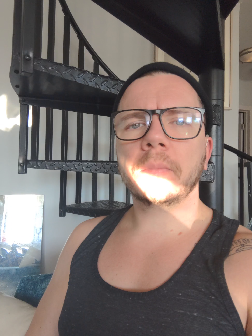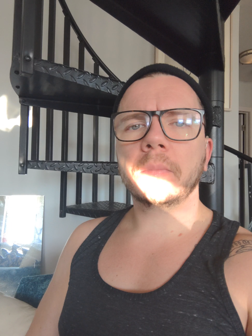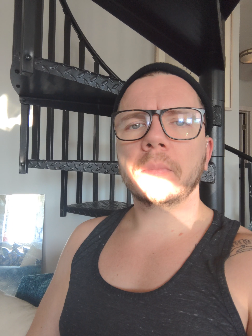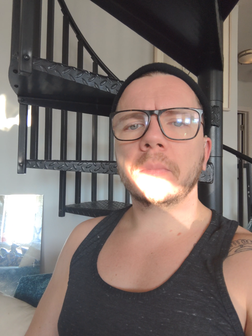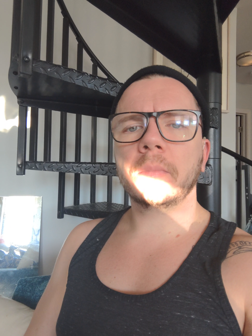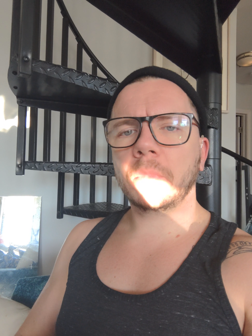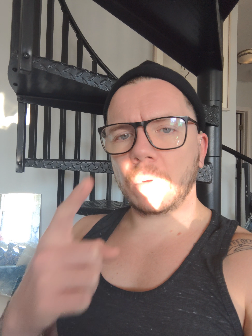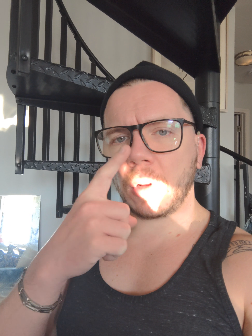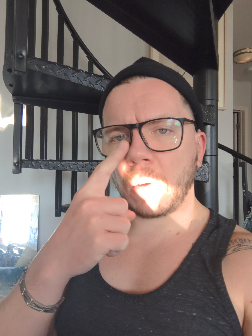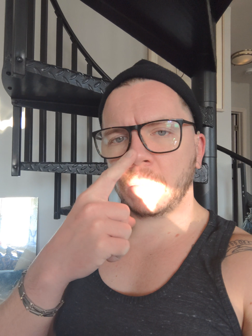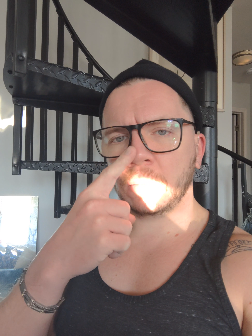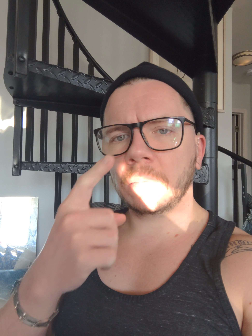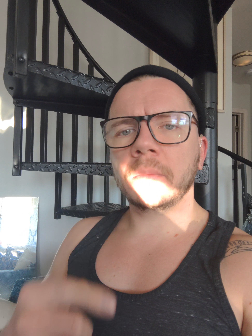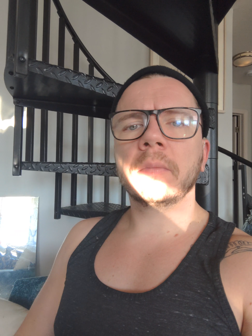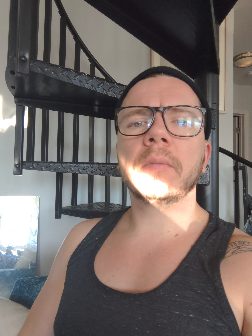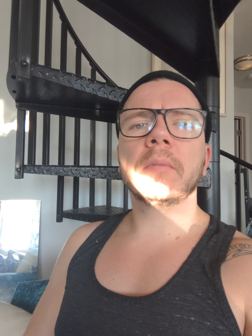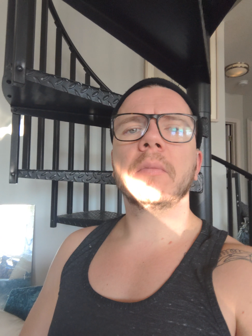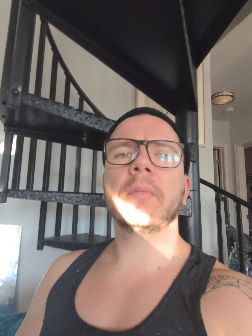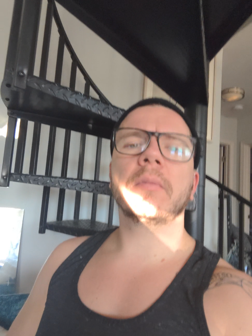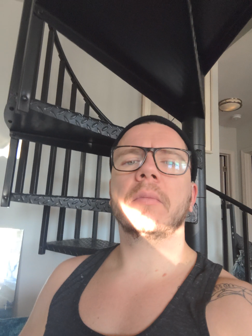nose